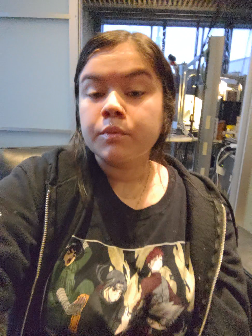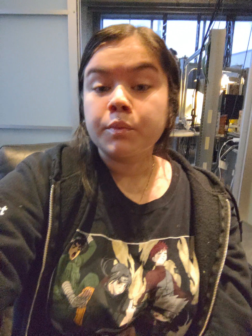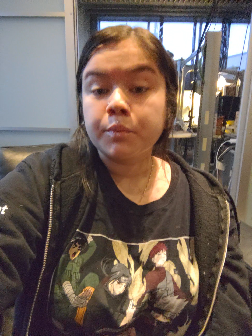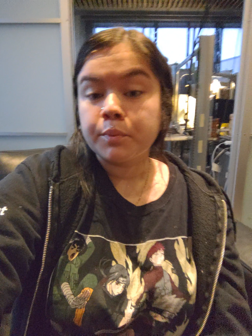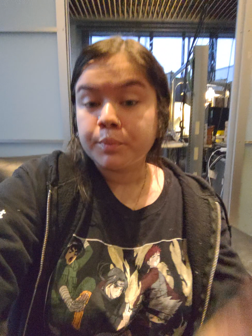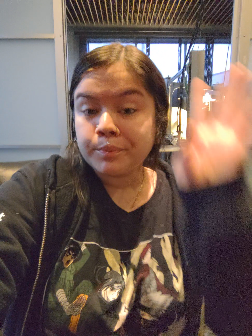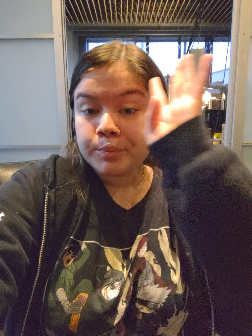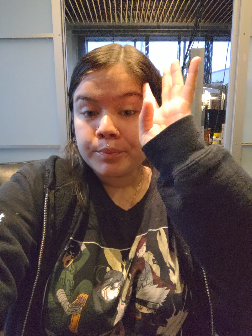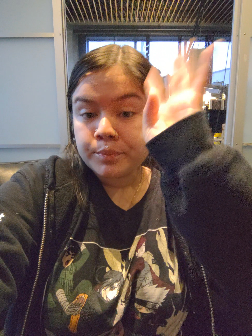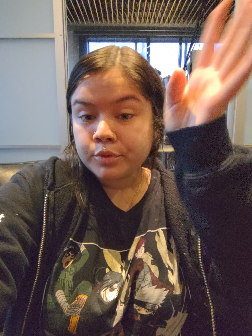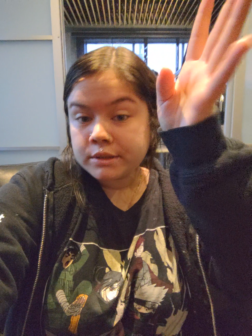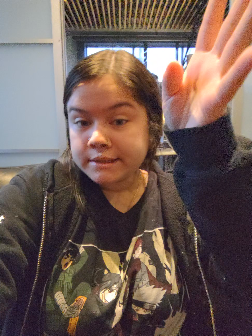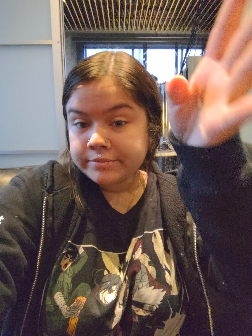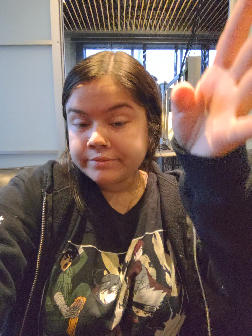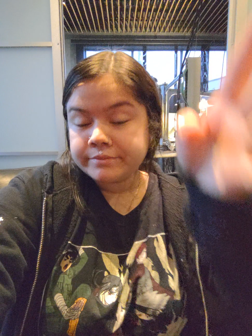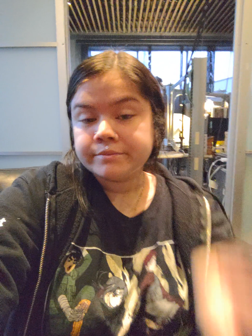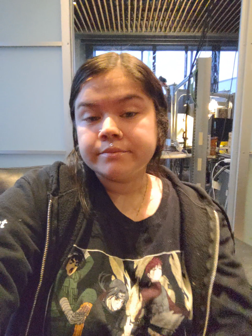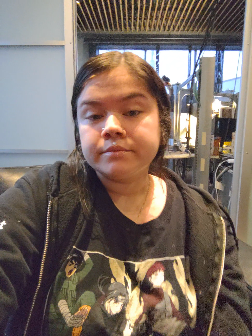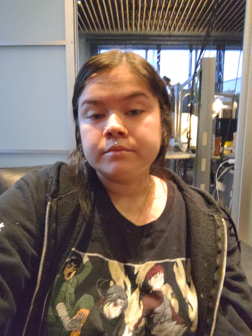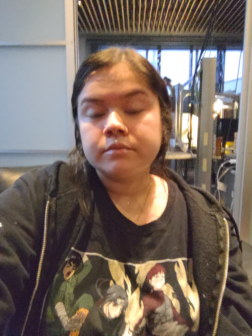pretend